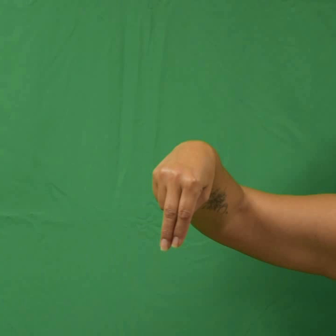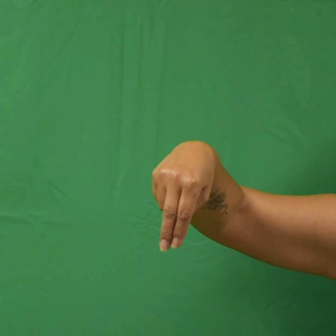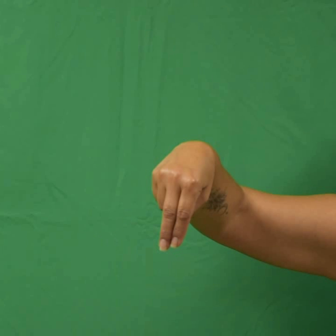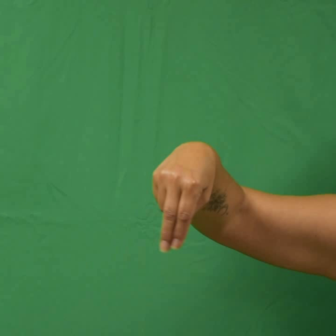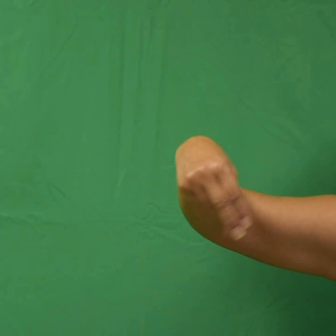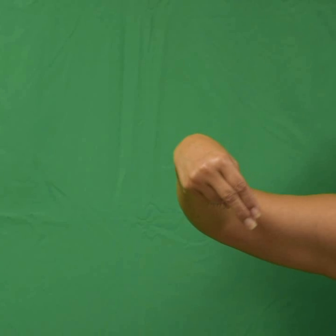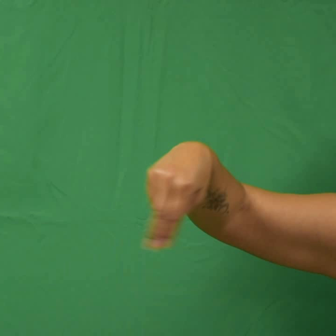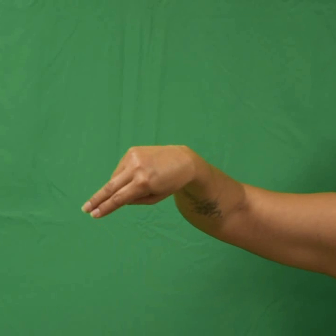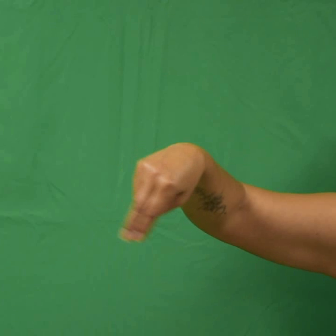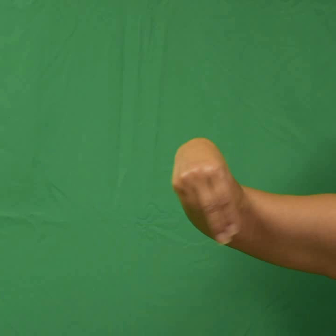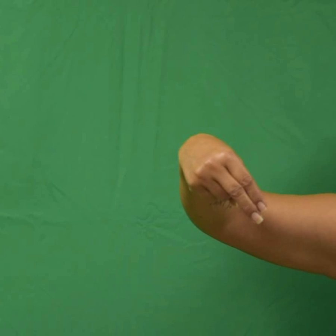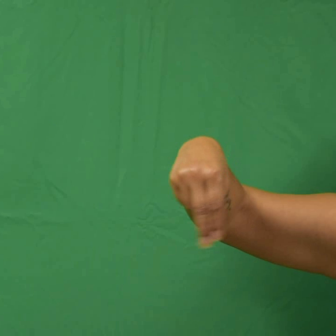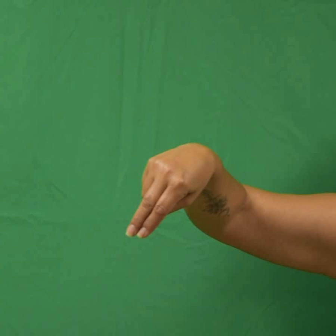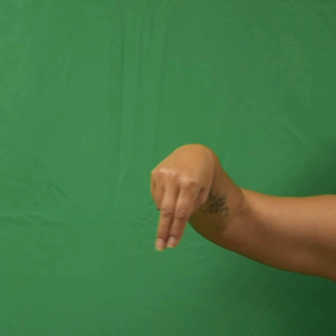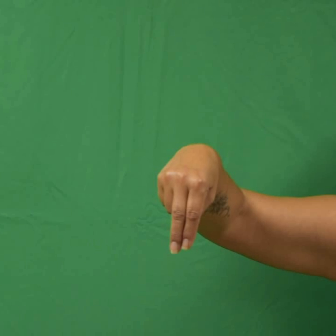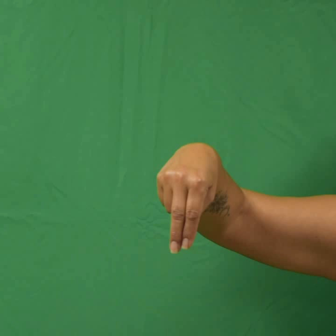Ñ